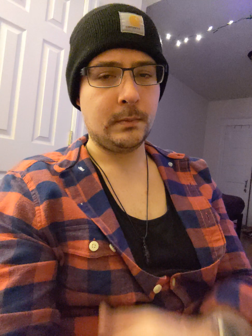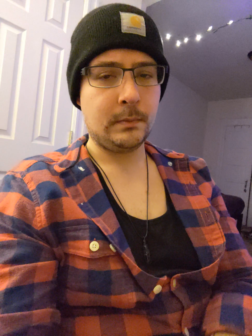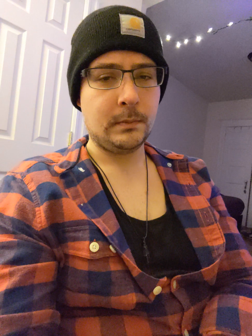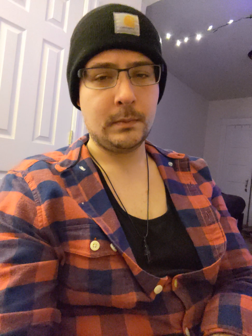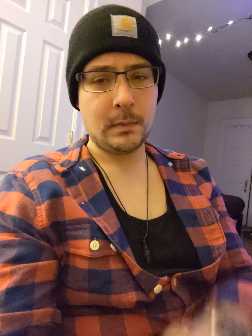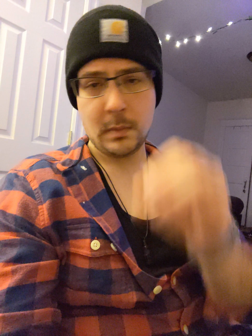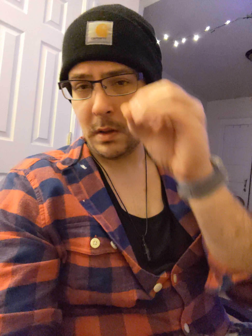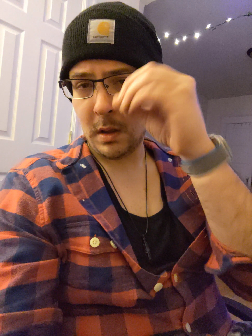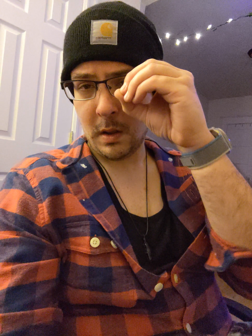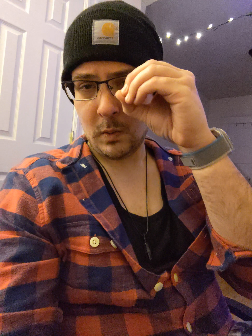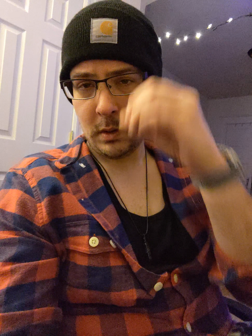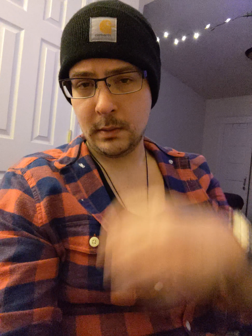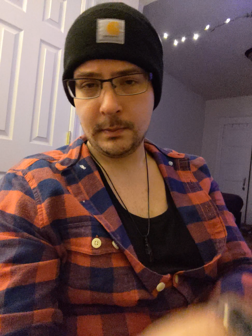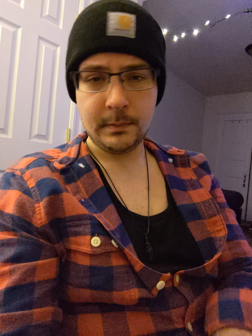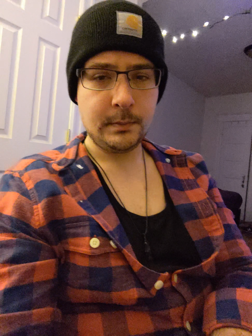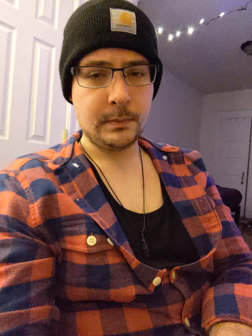owl